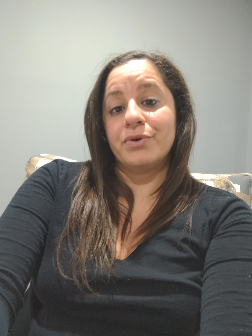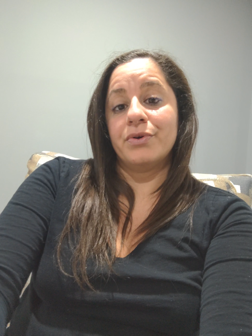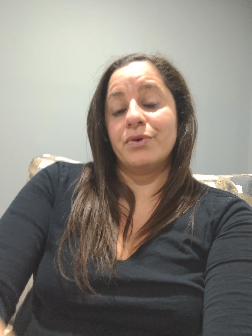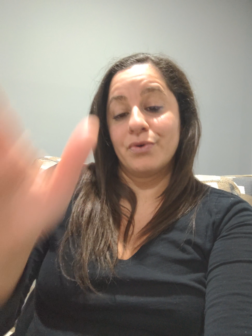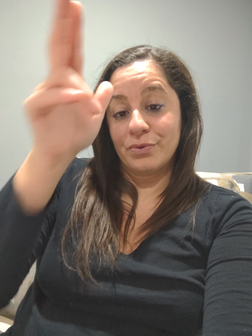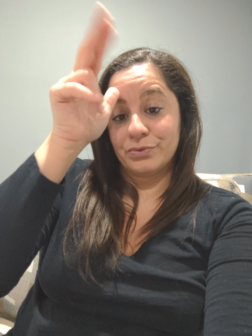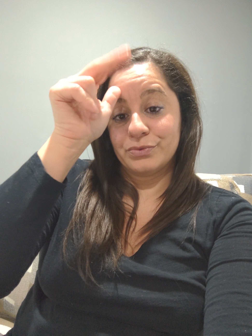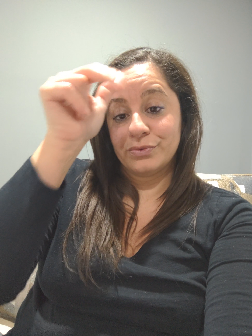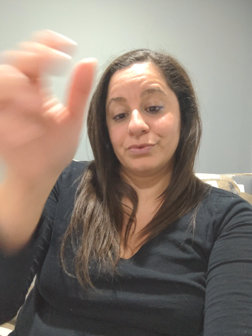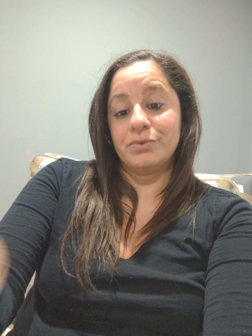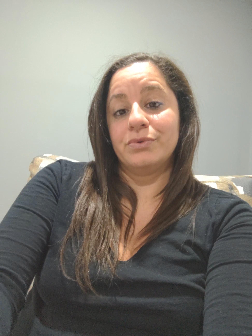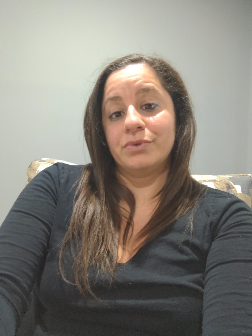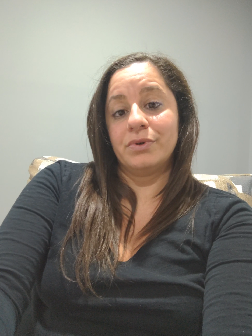horse